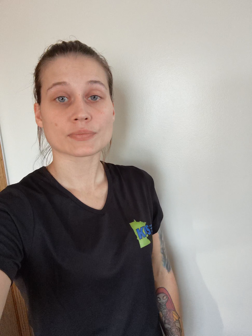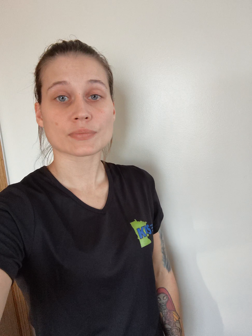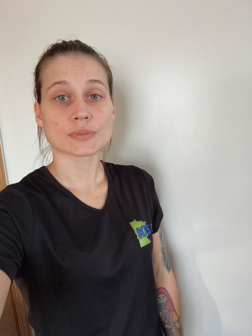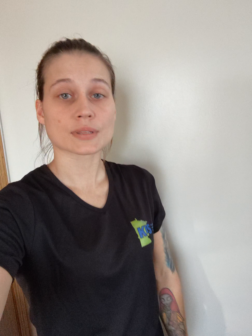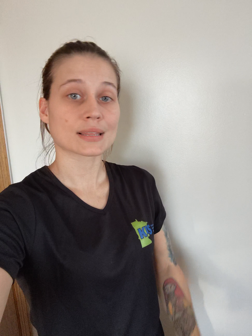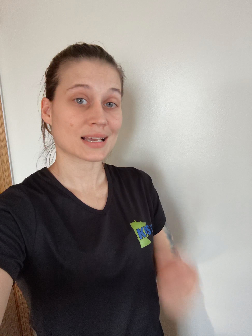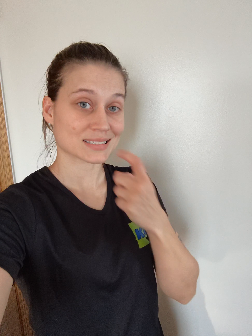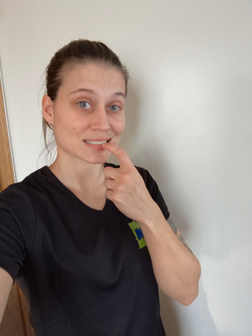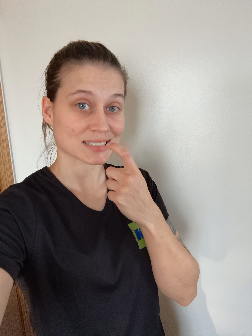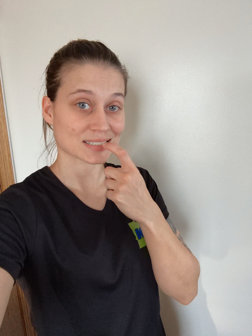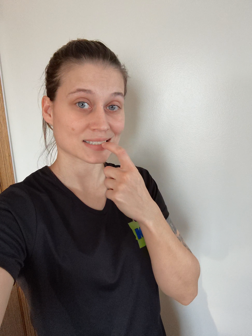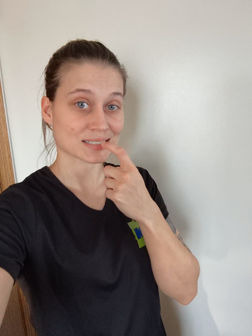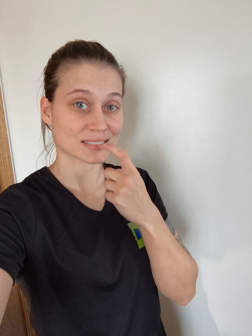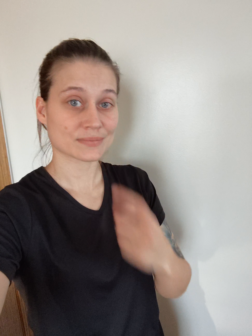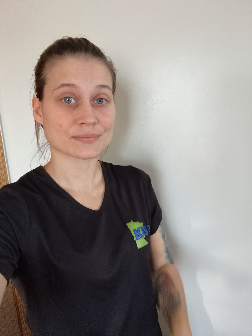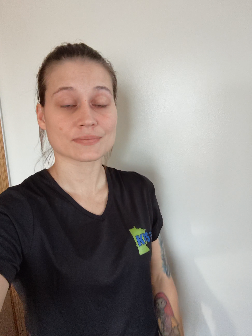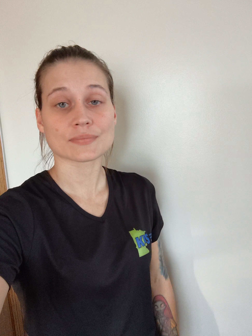window